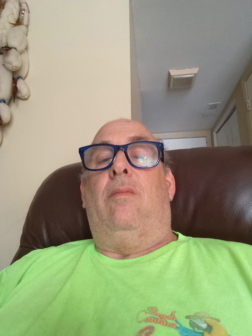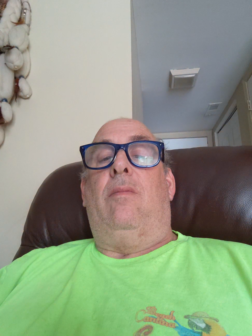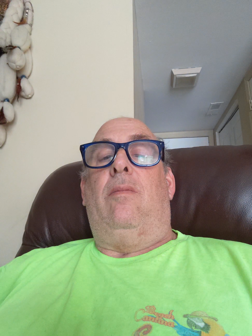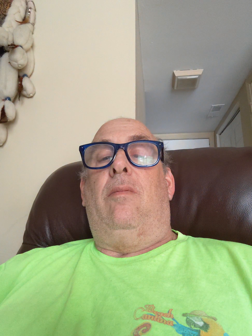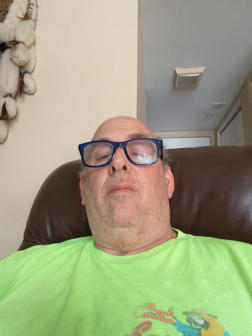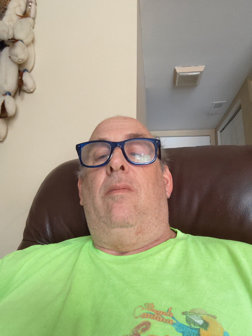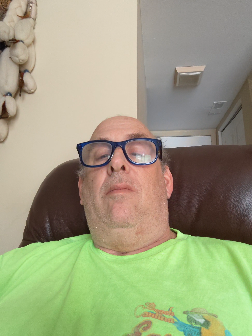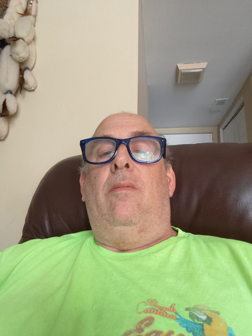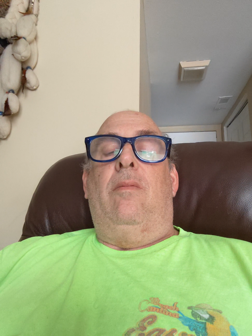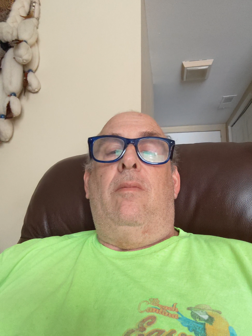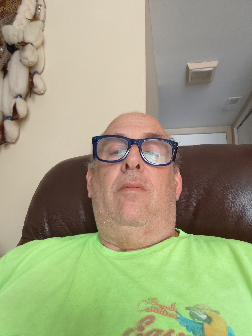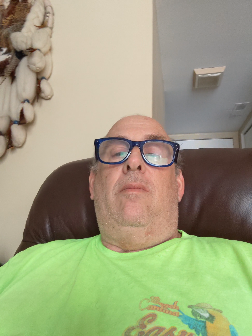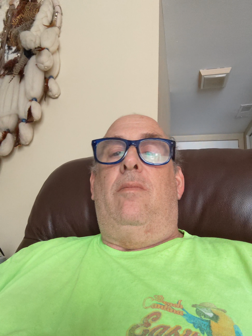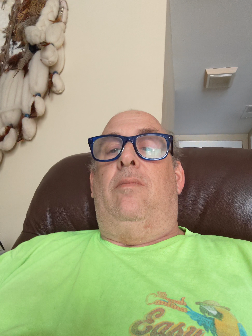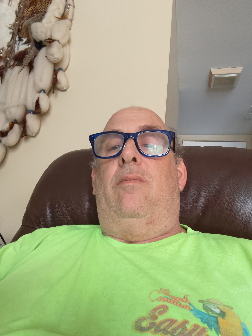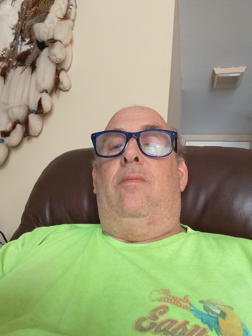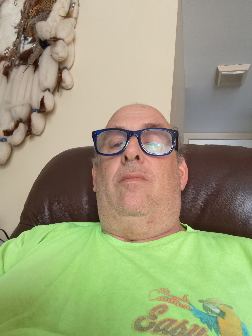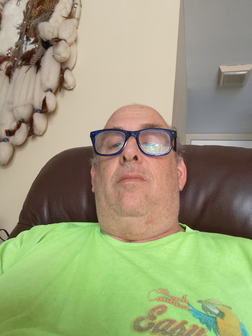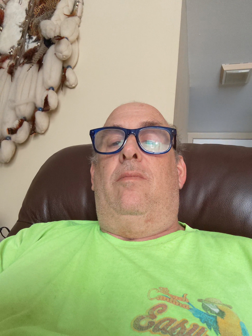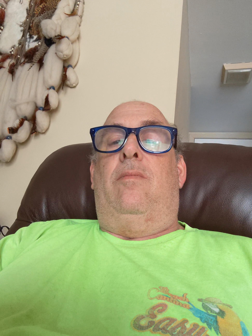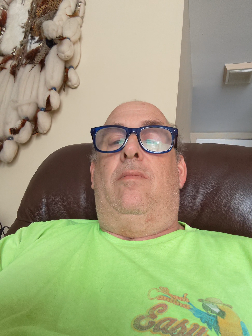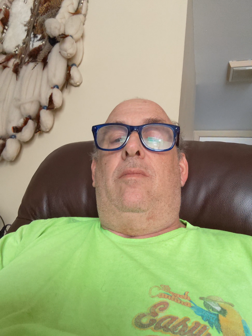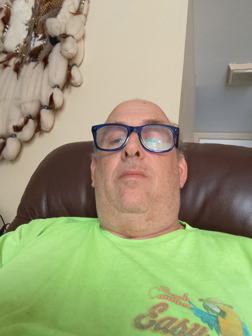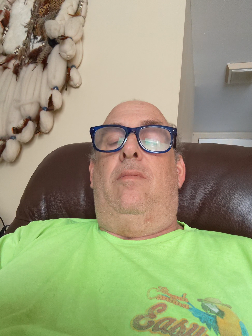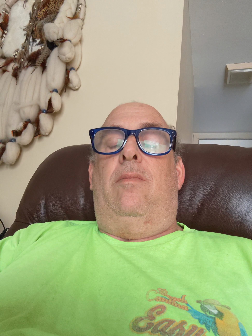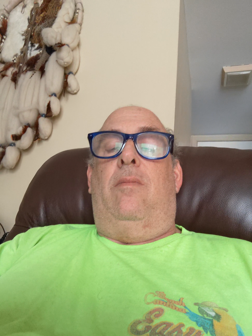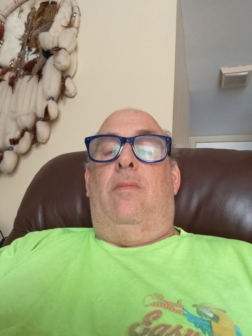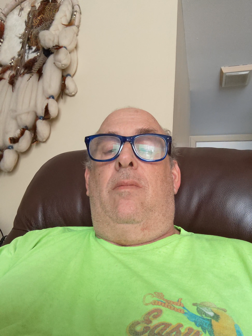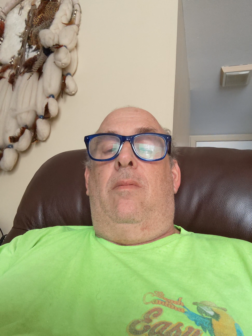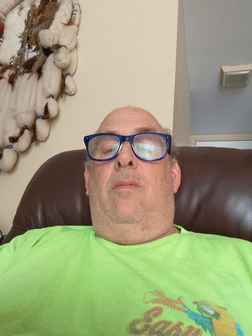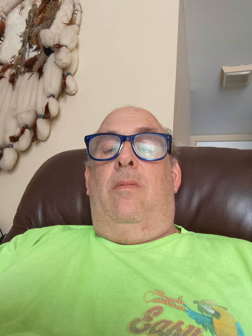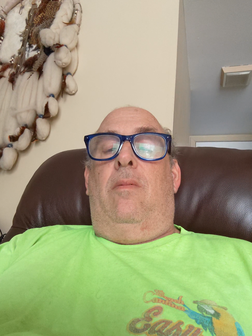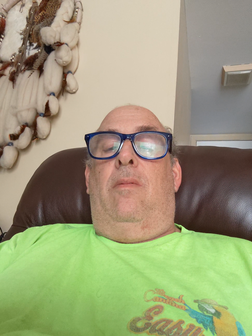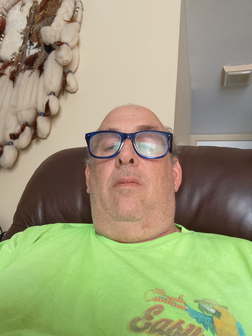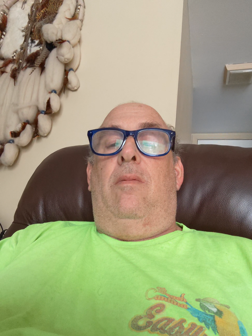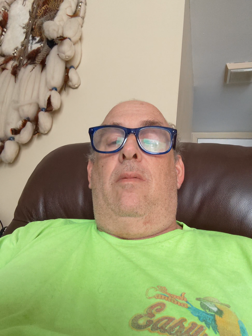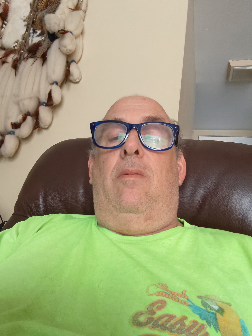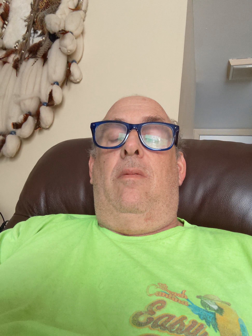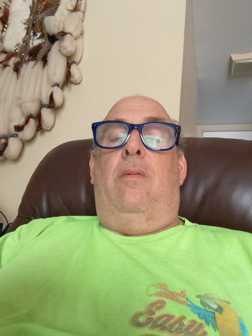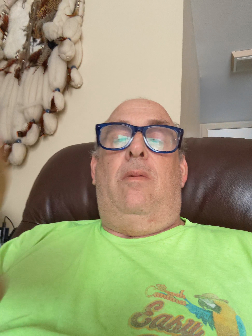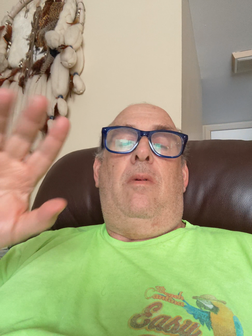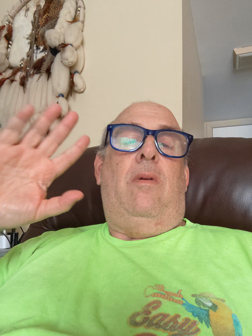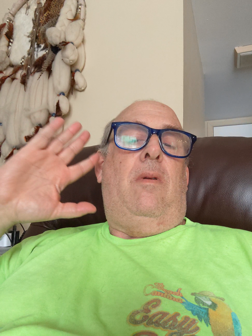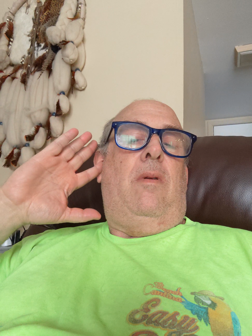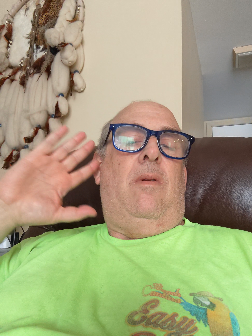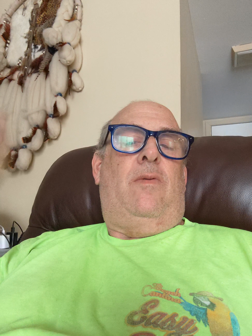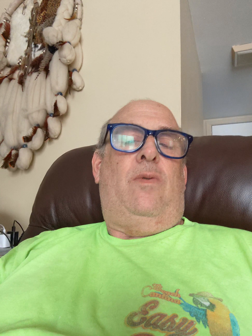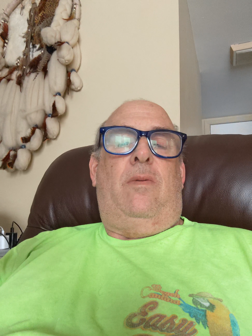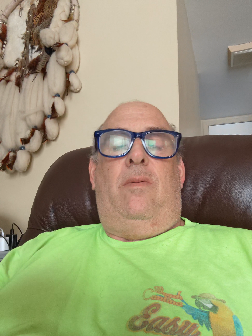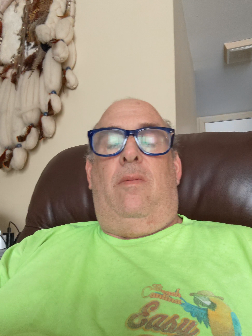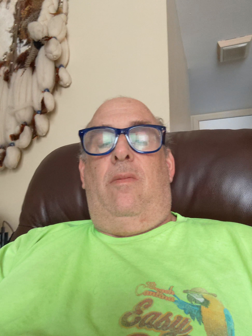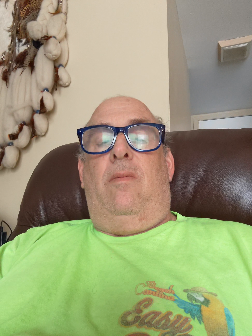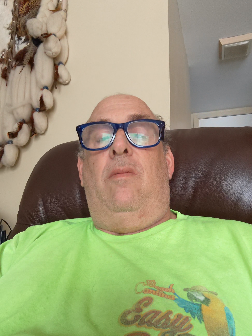loud